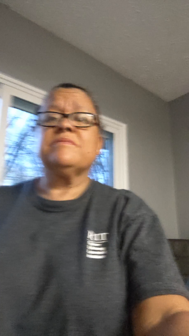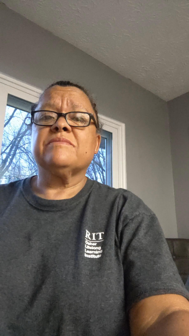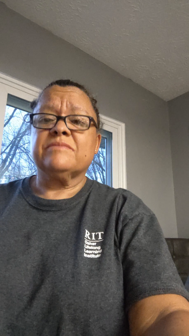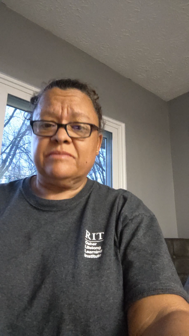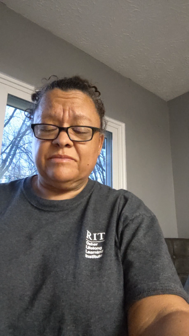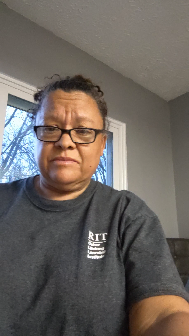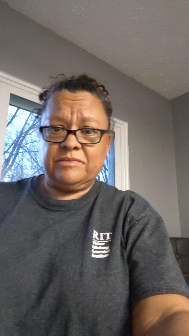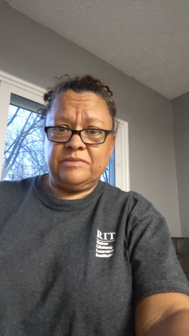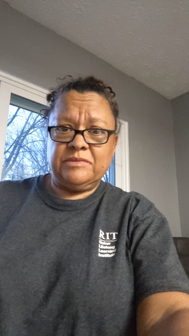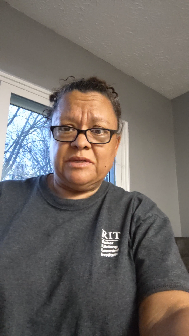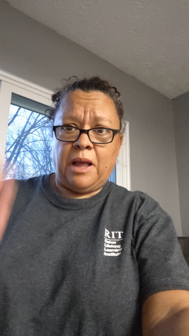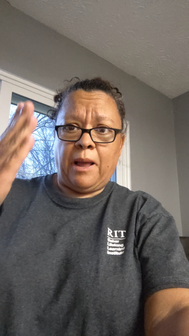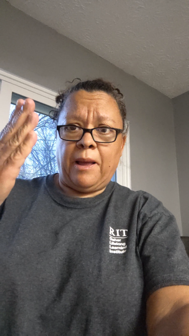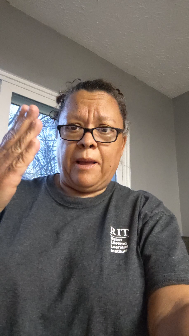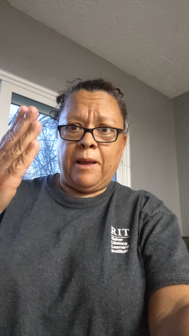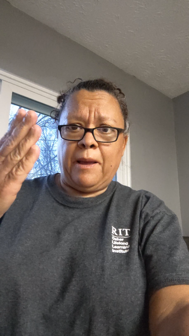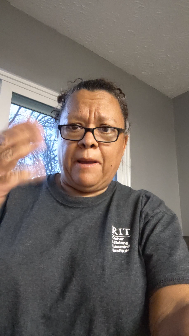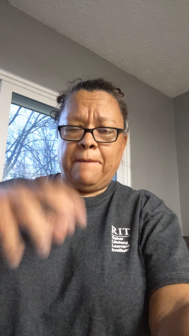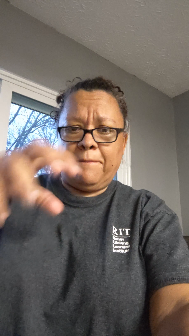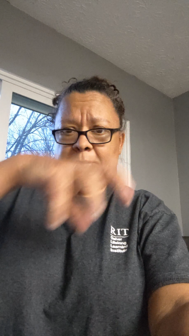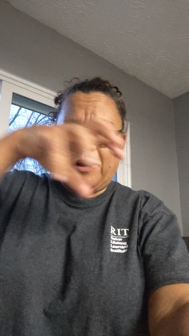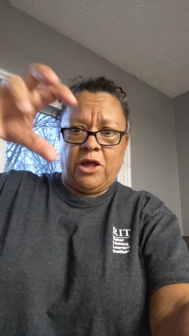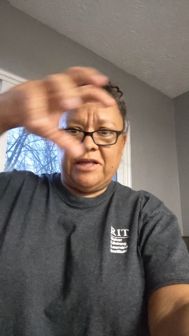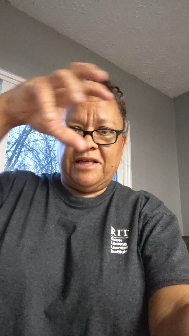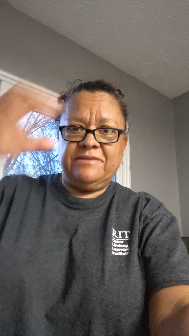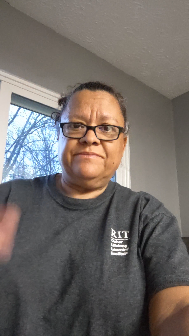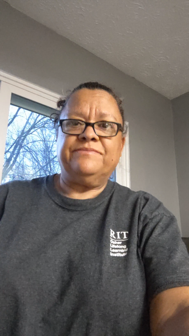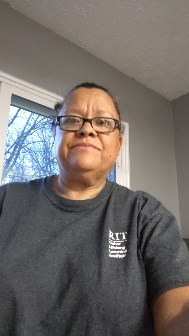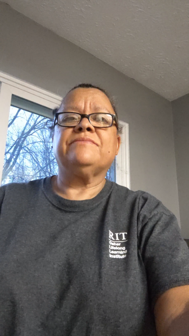block